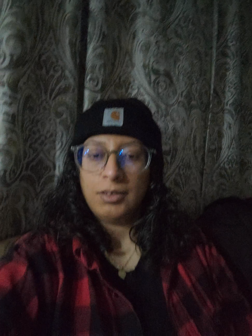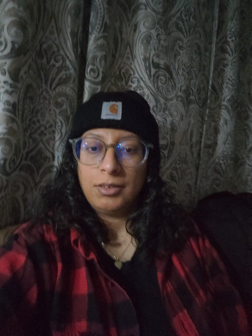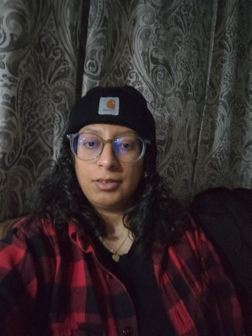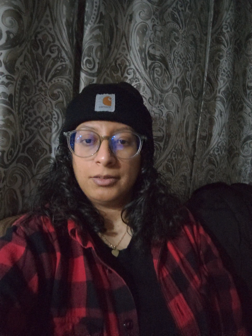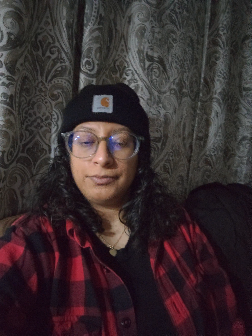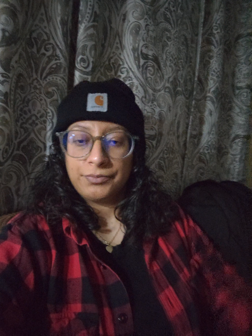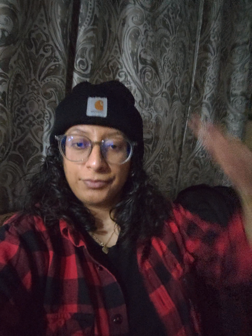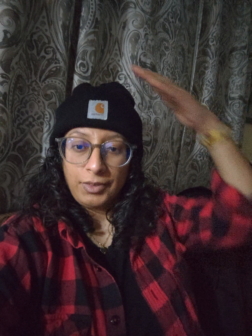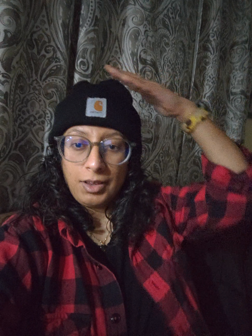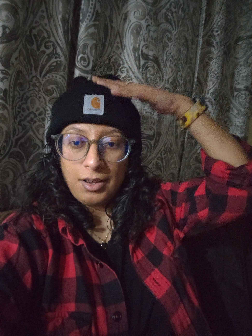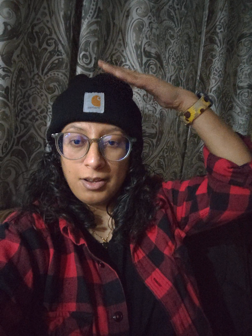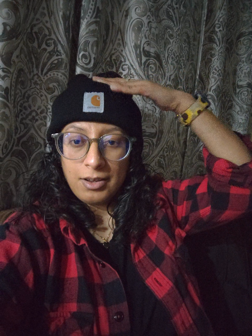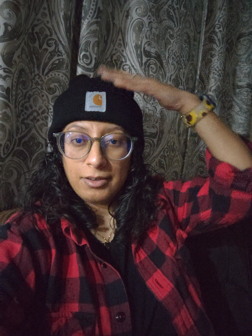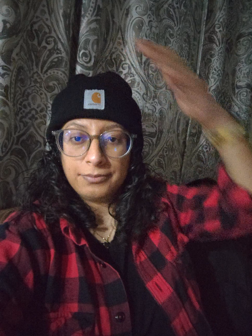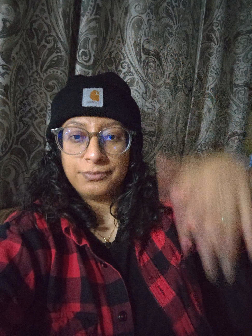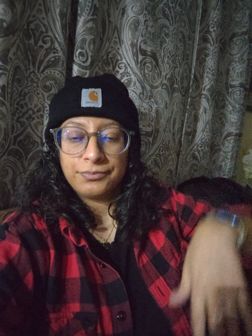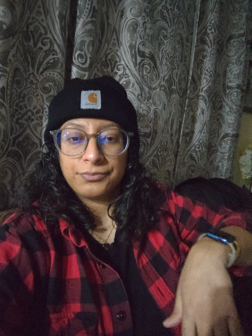hat